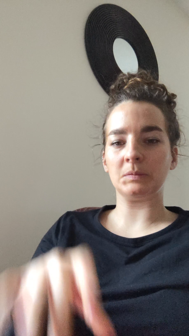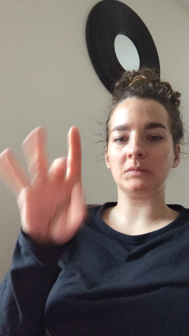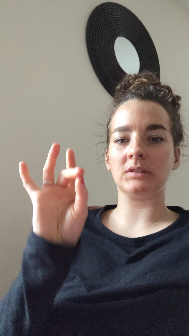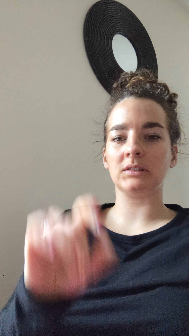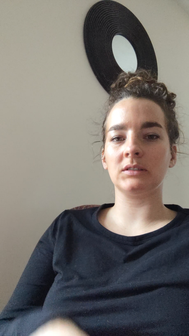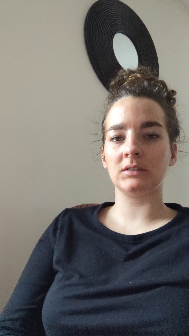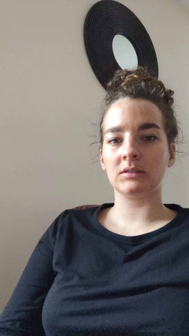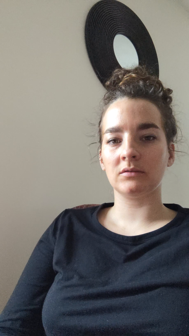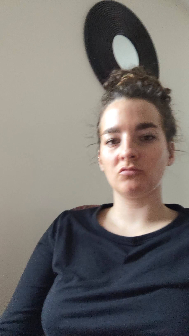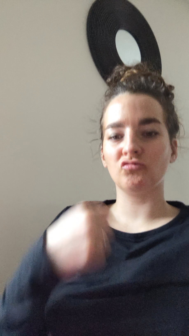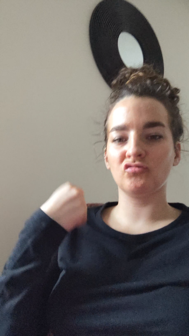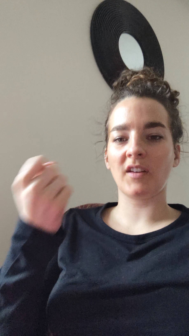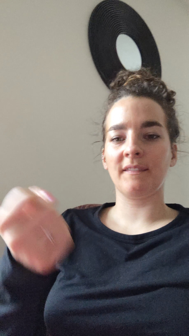drive